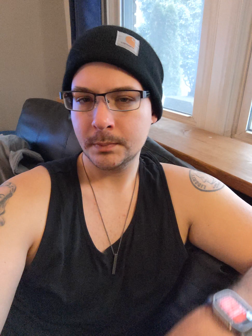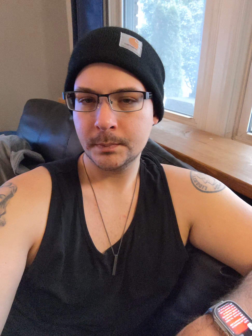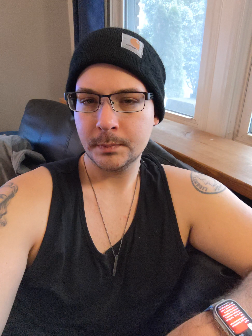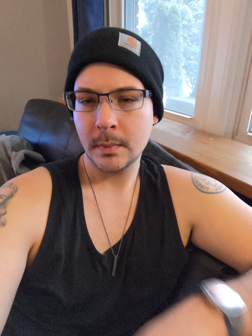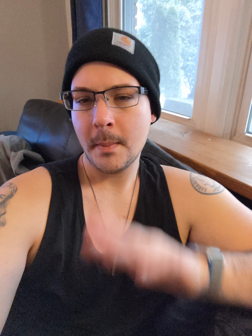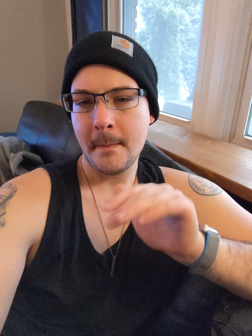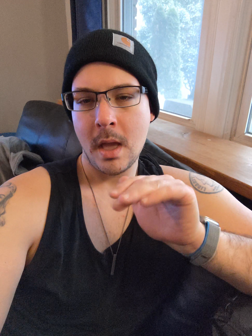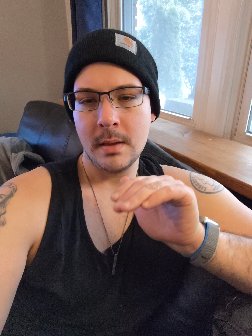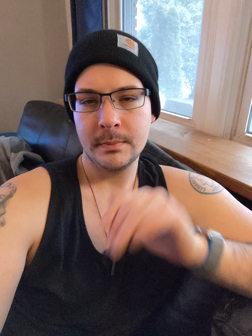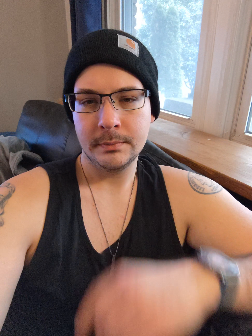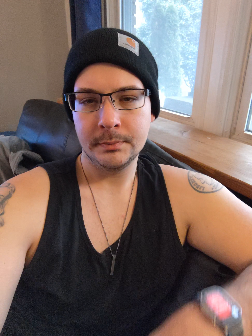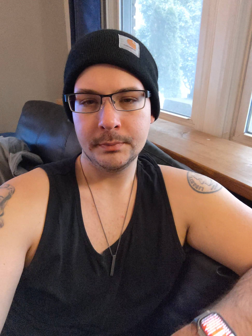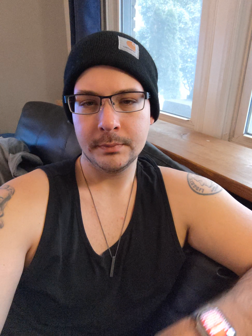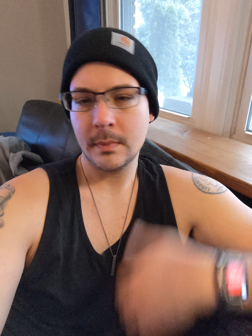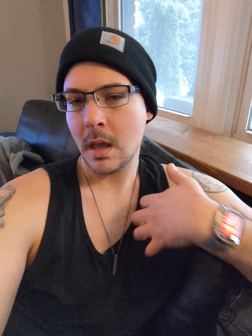bye